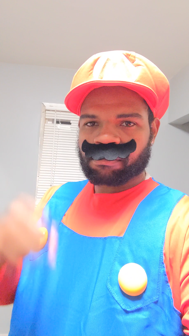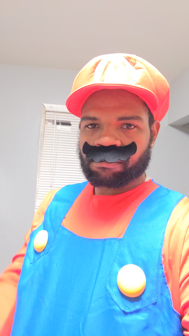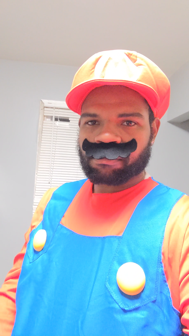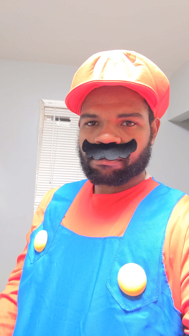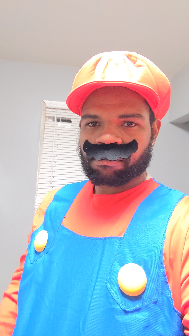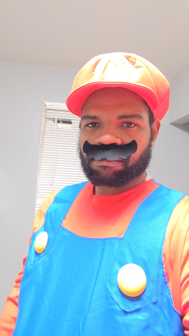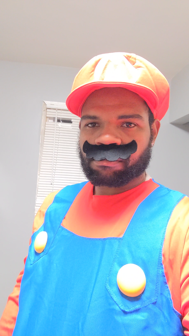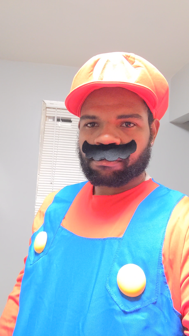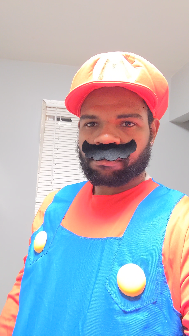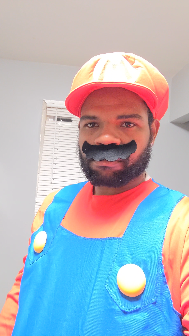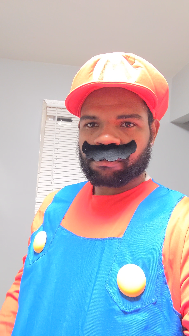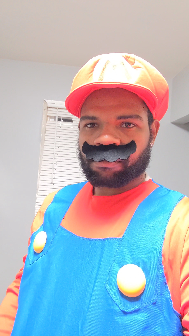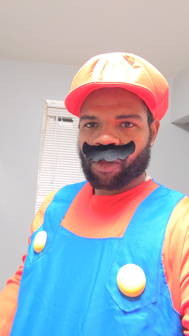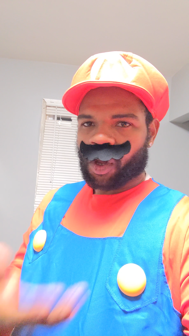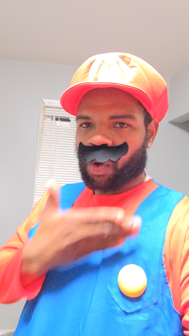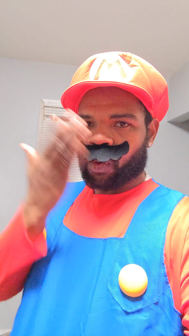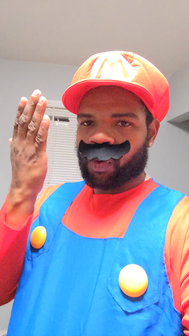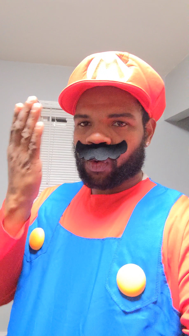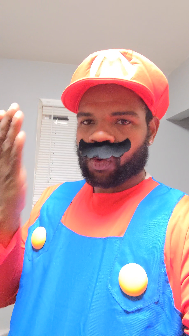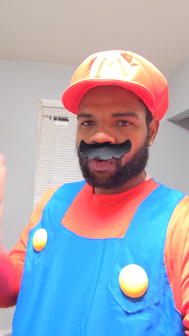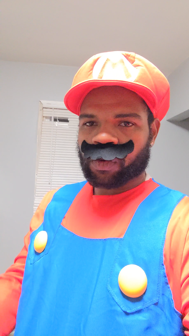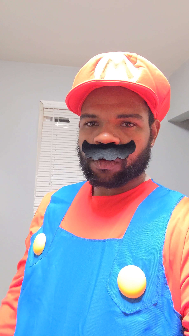all gone